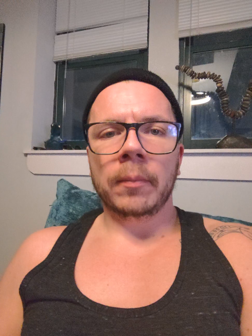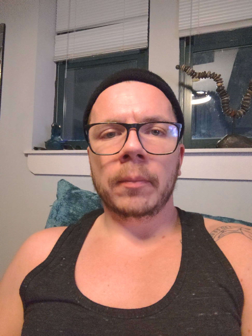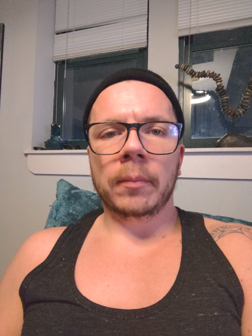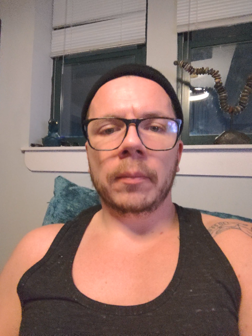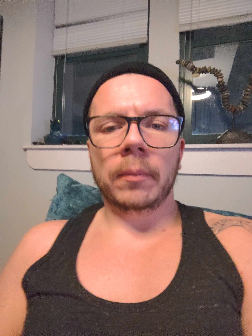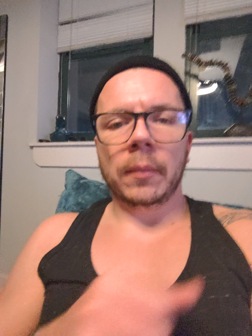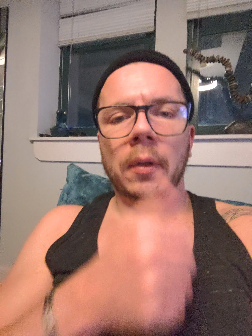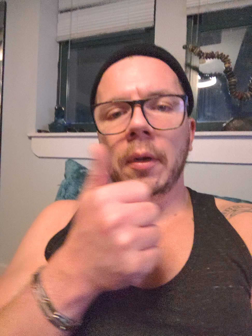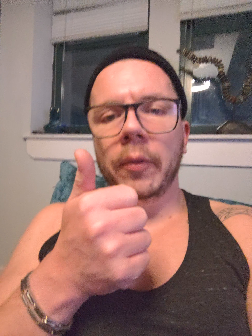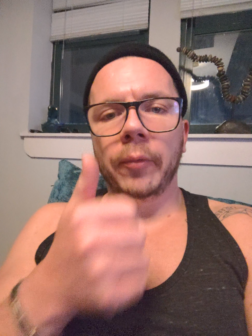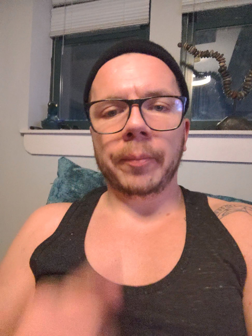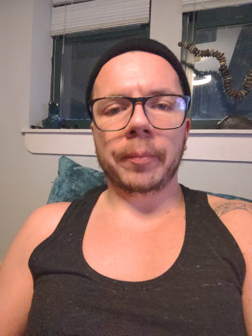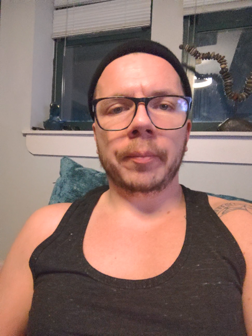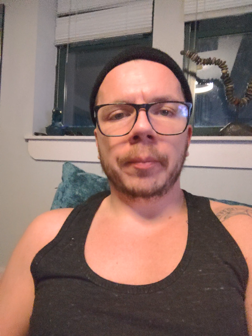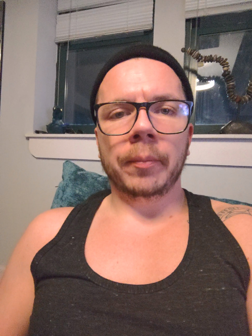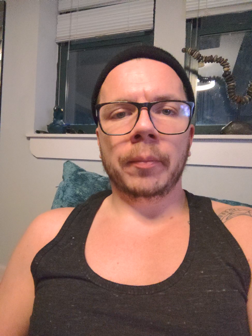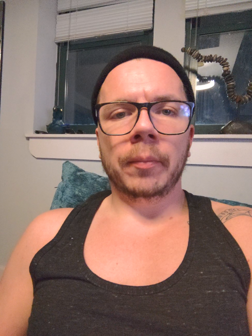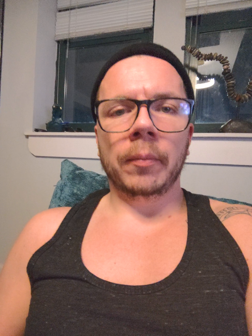another